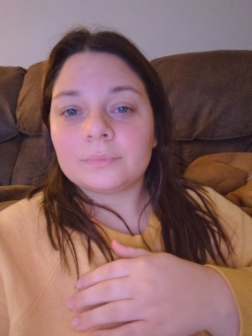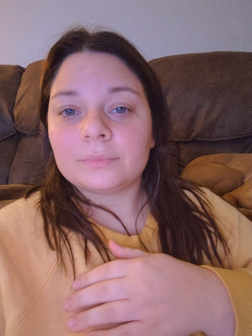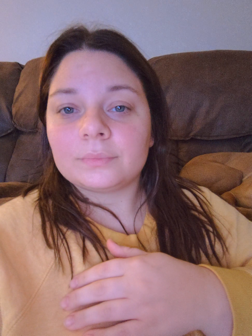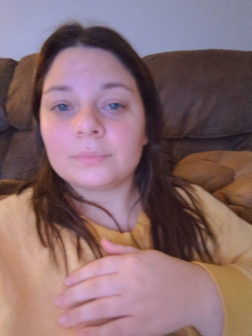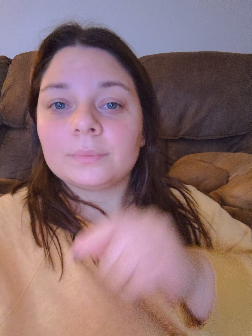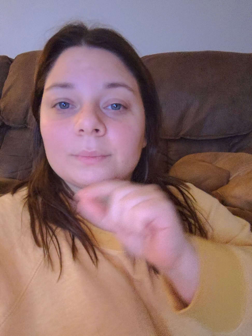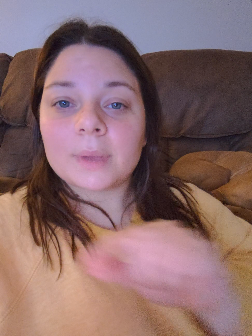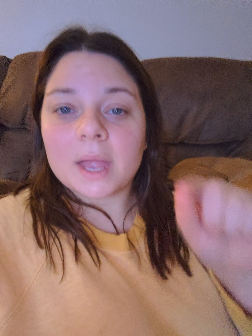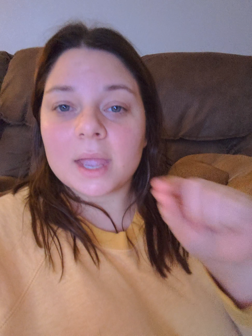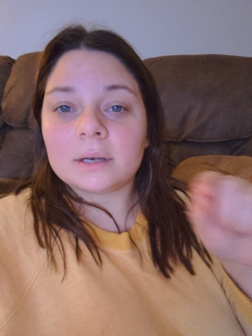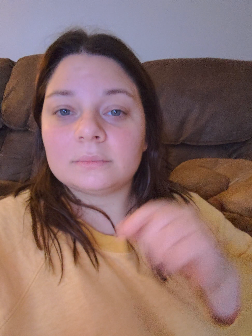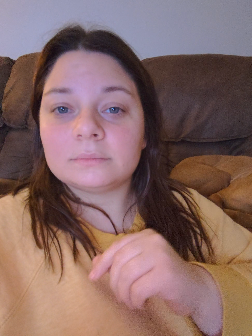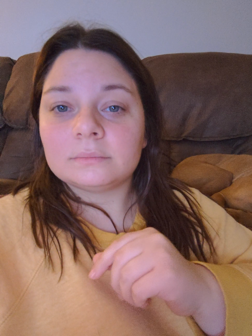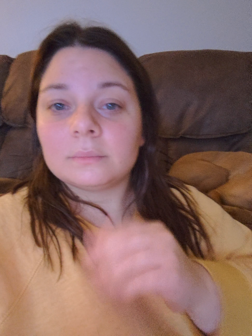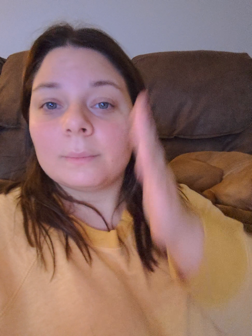pen